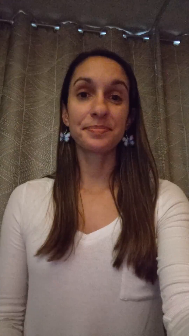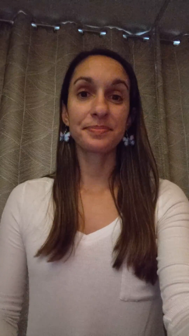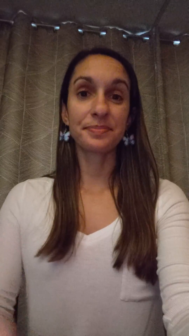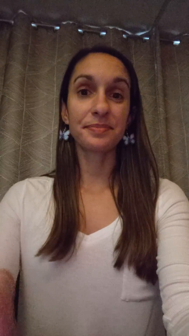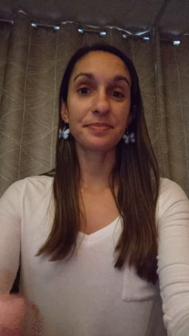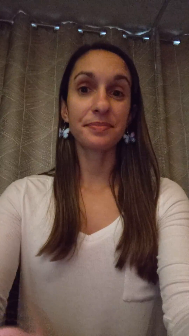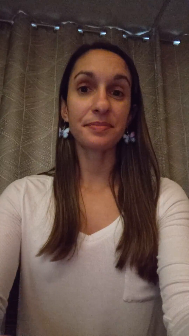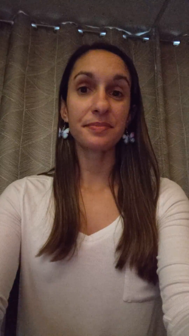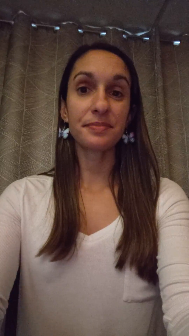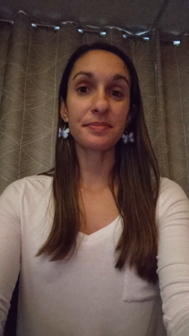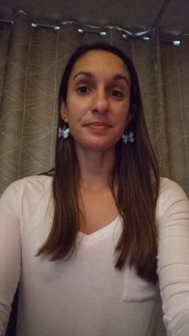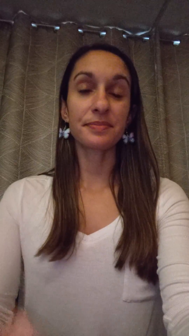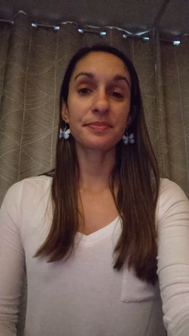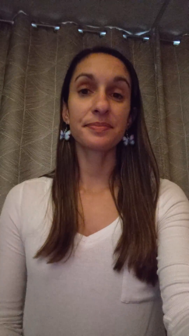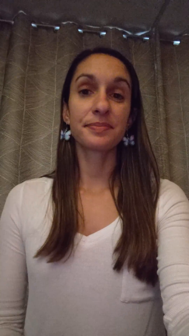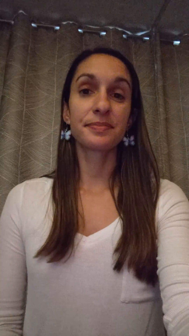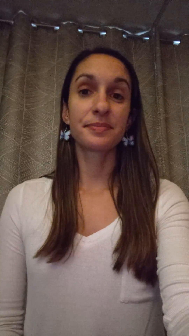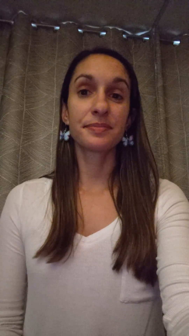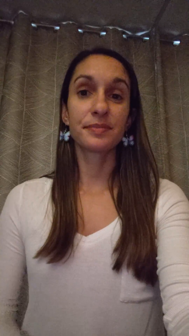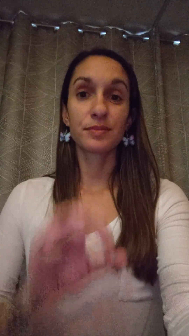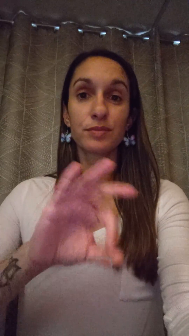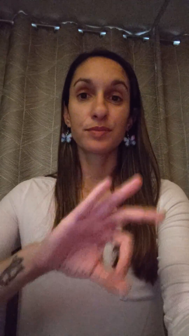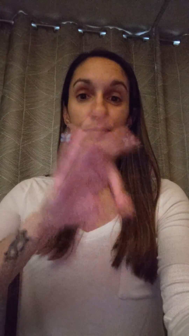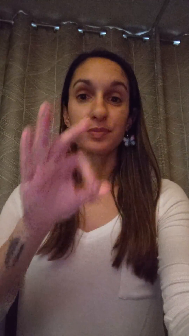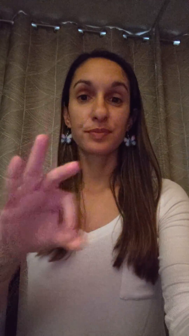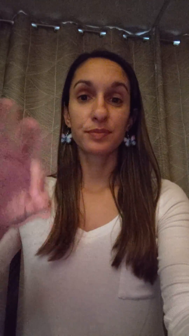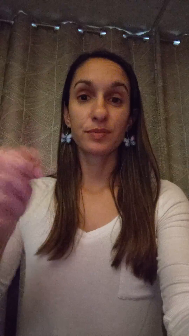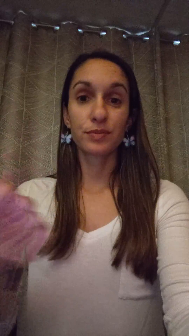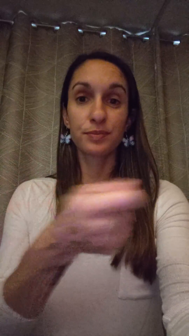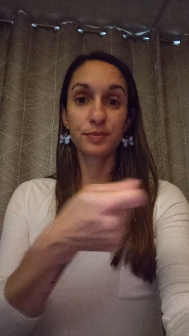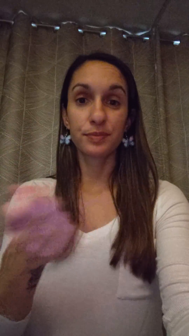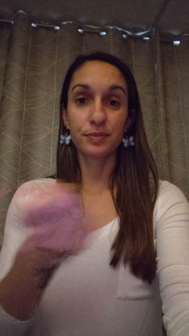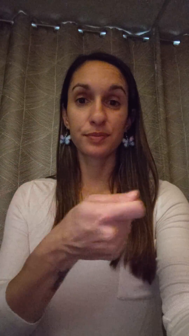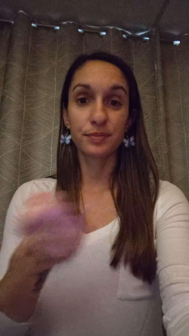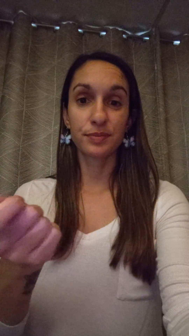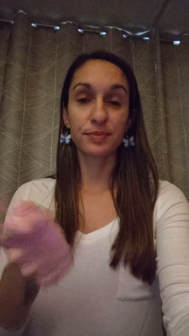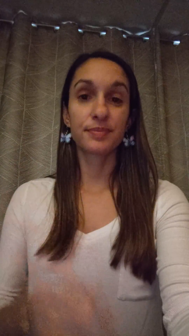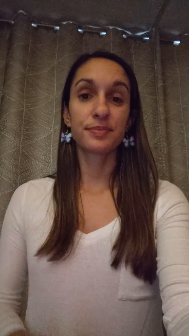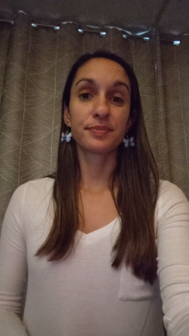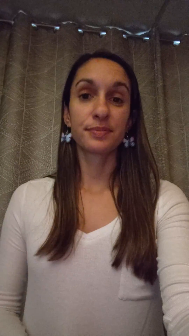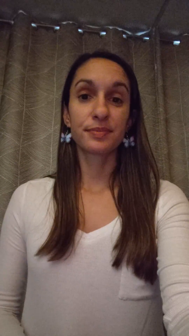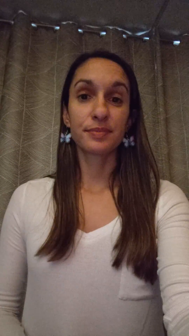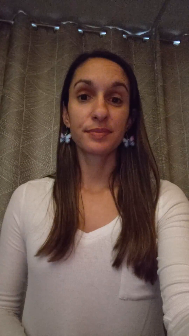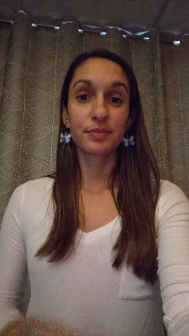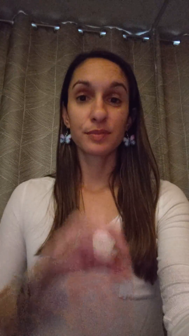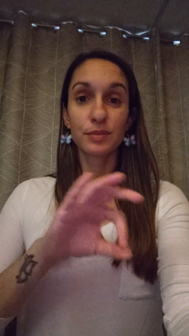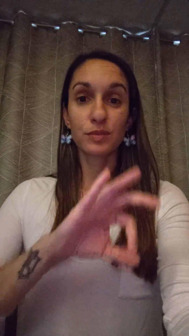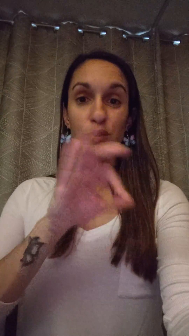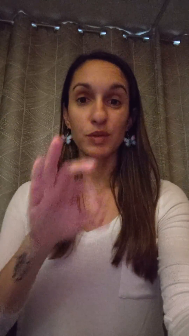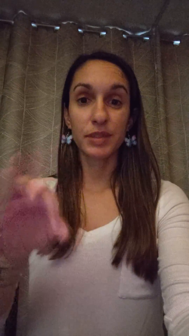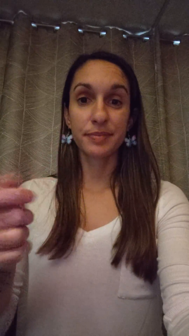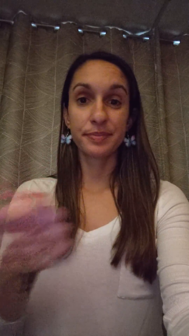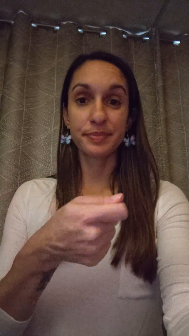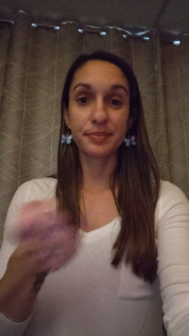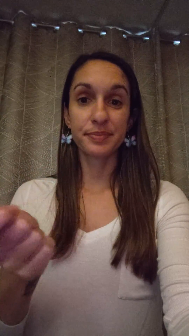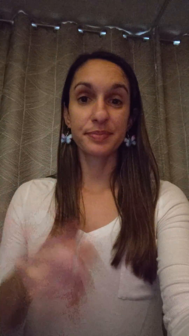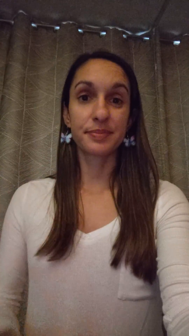hose